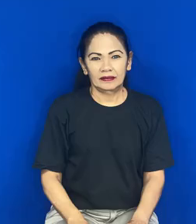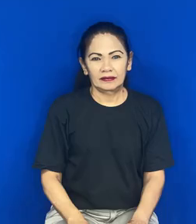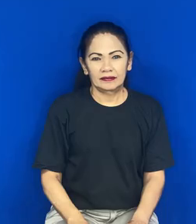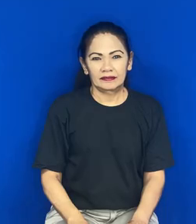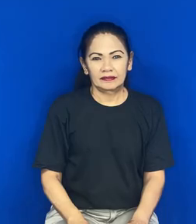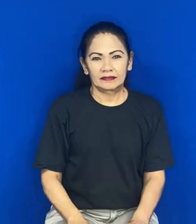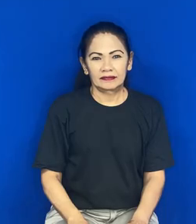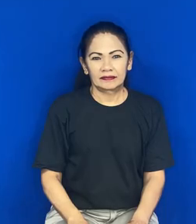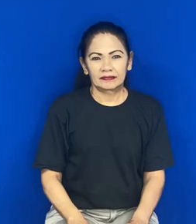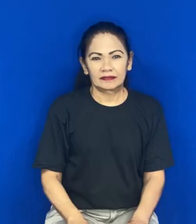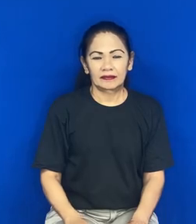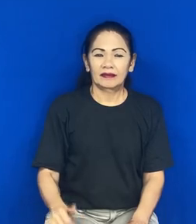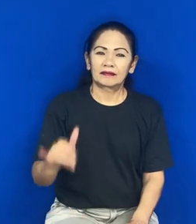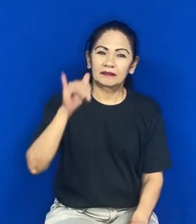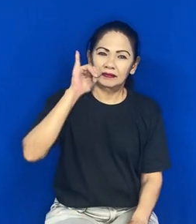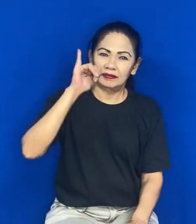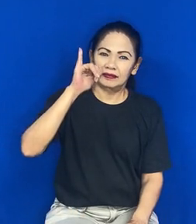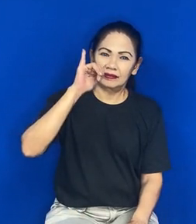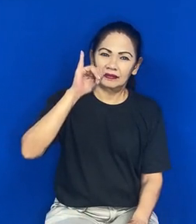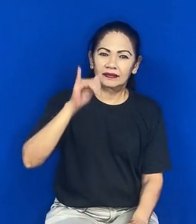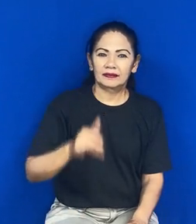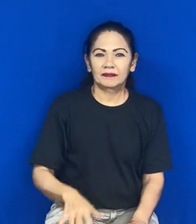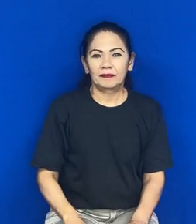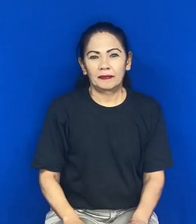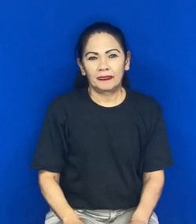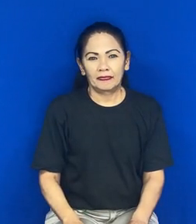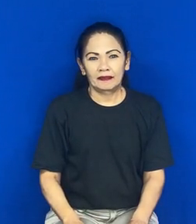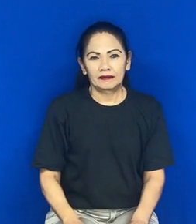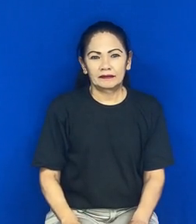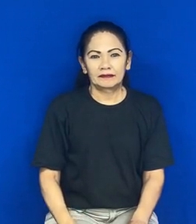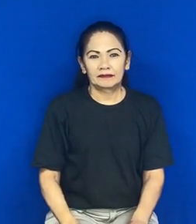beer